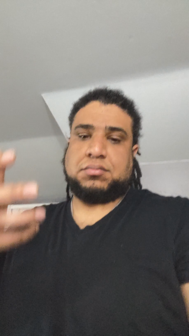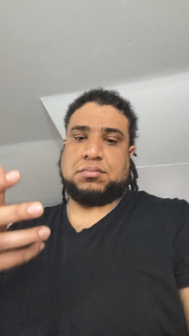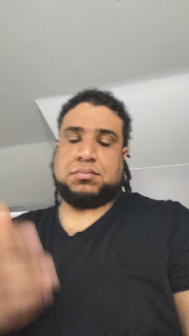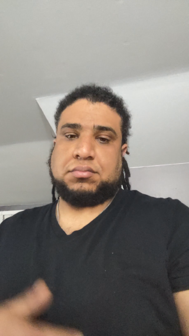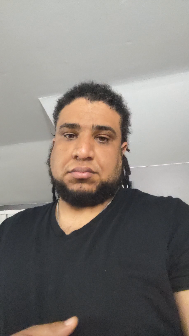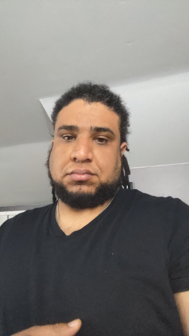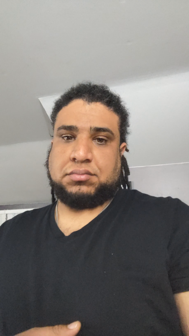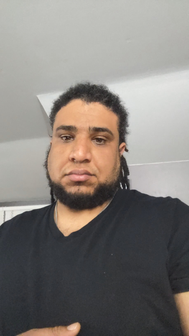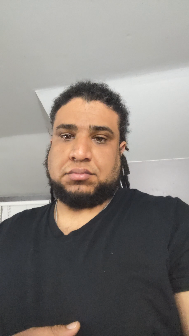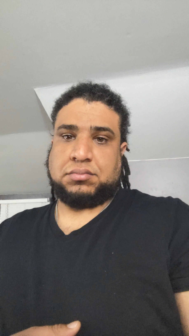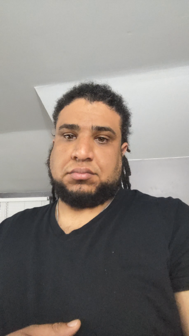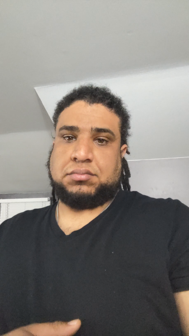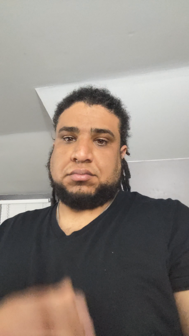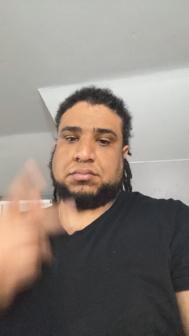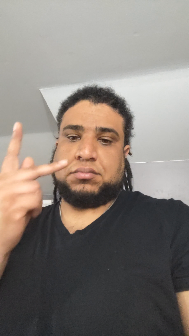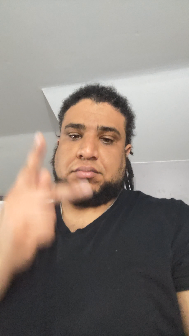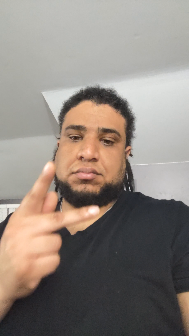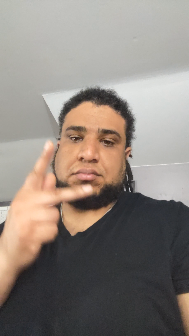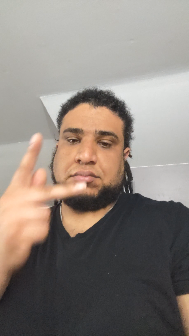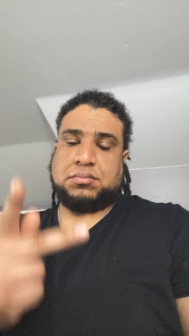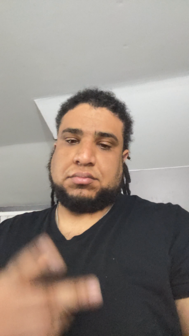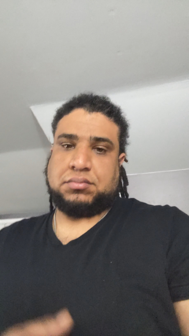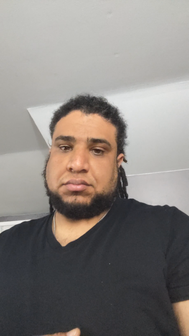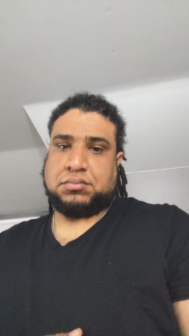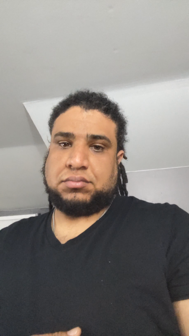careful